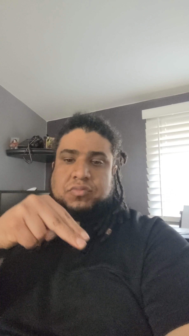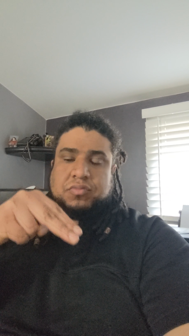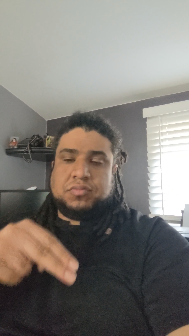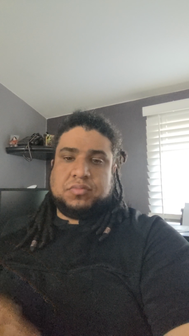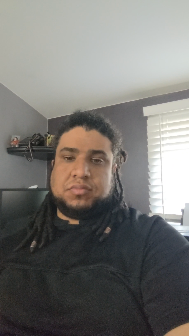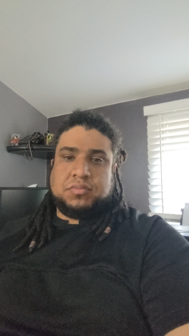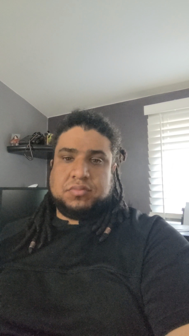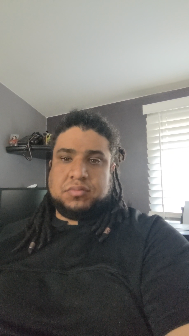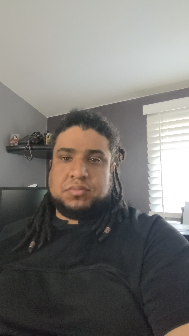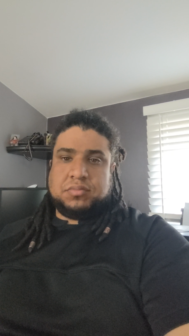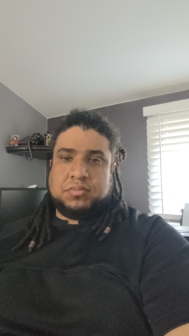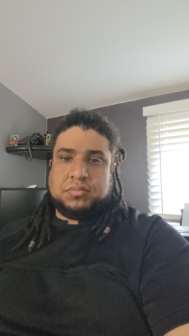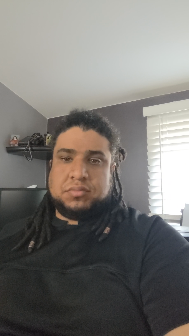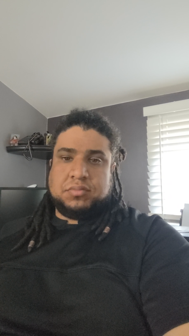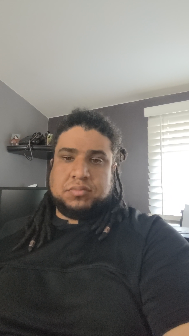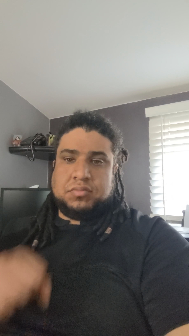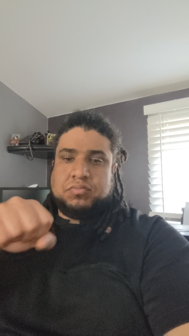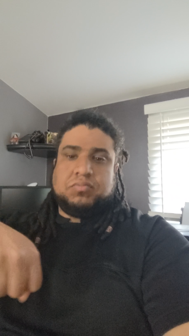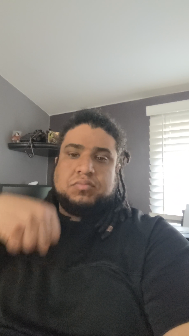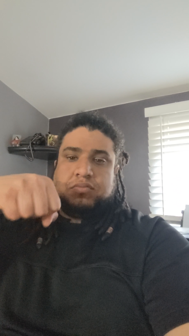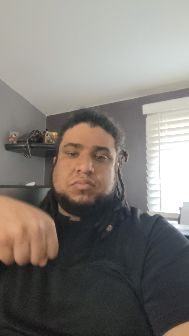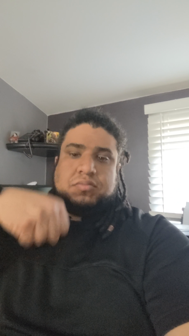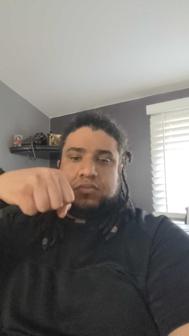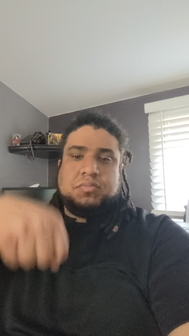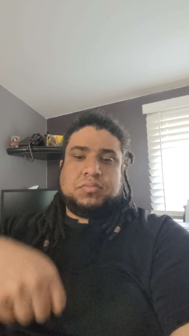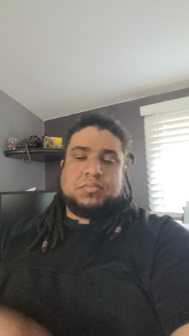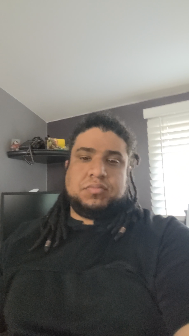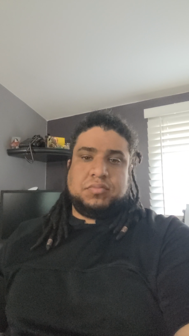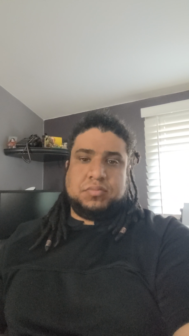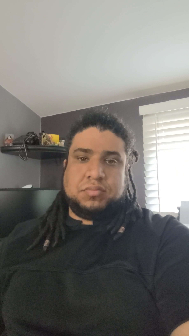bicycle